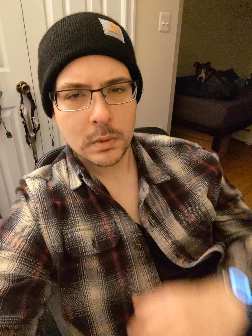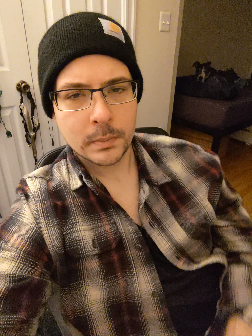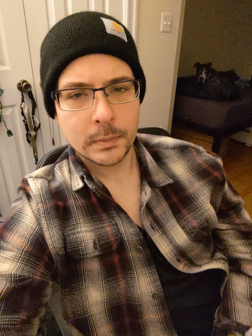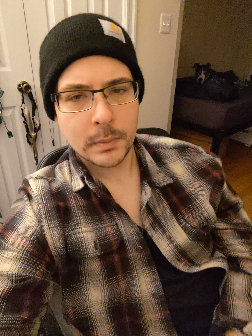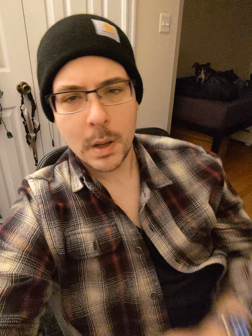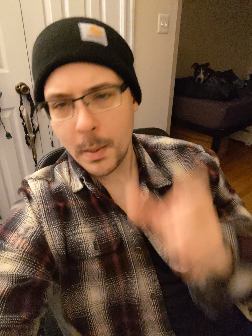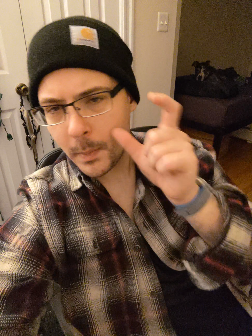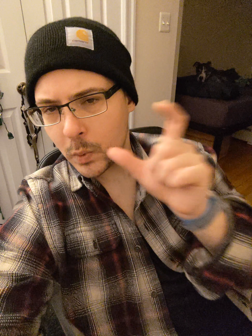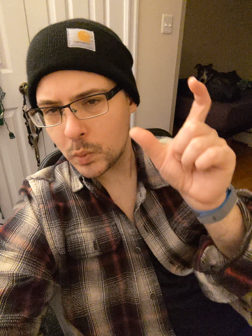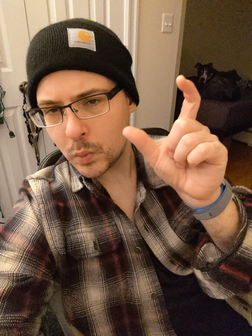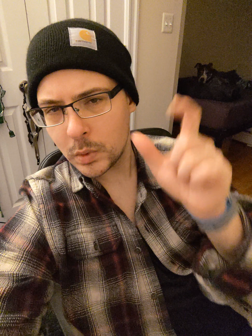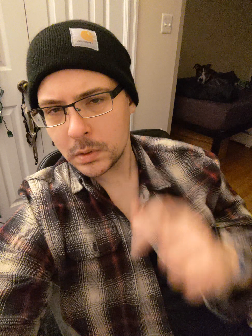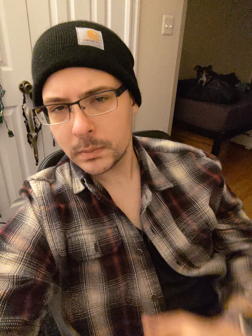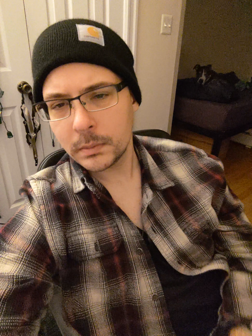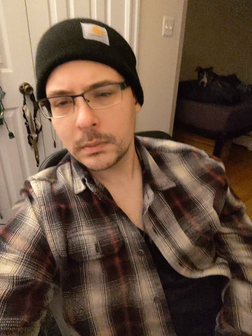moon